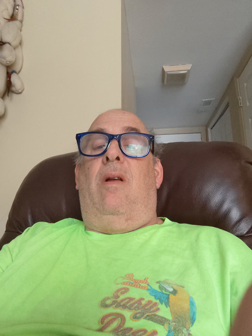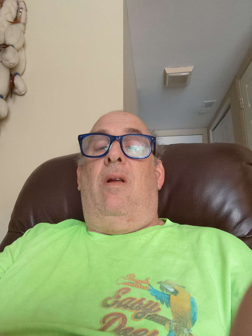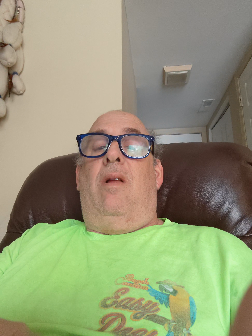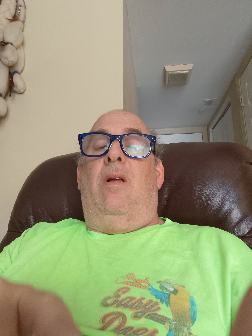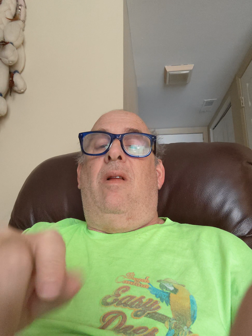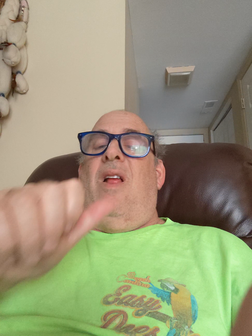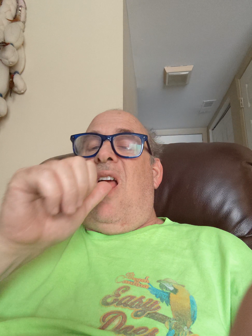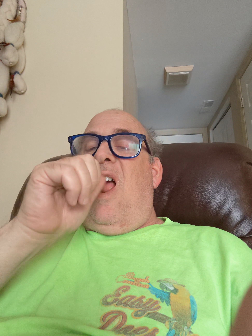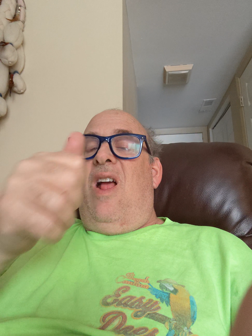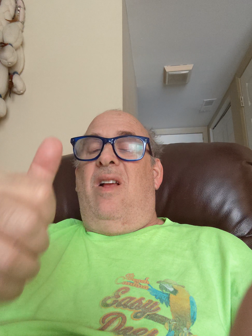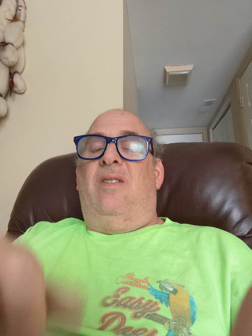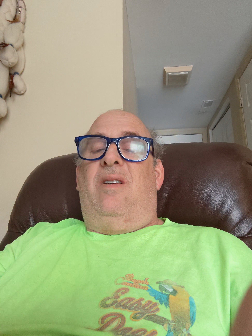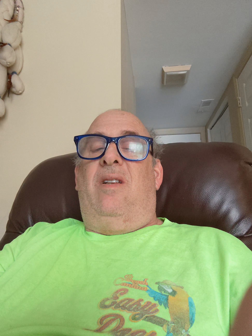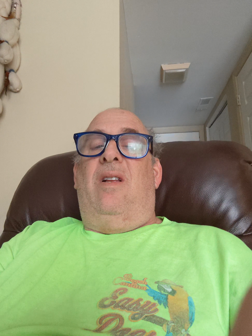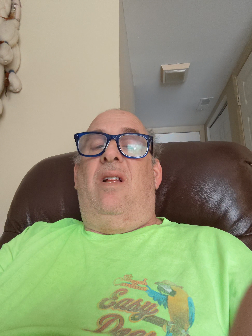nuts